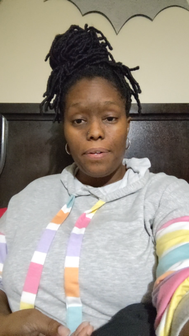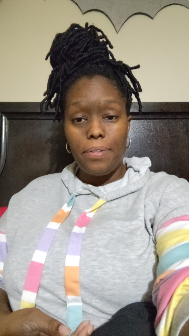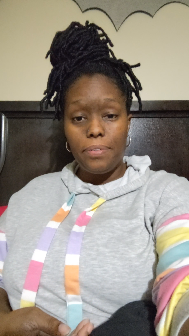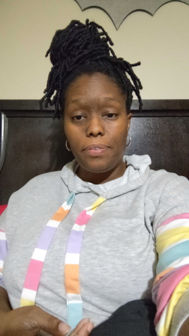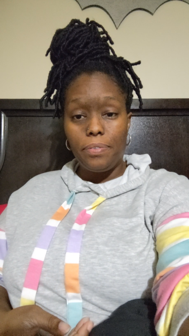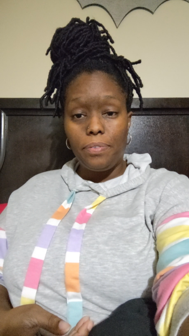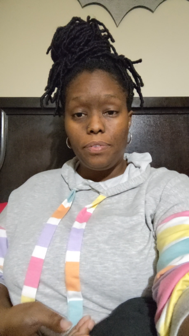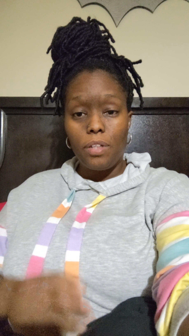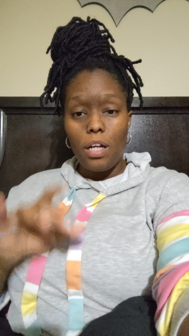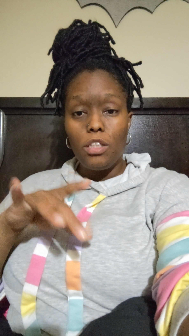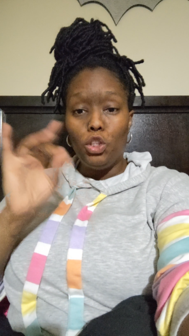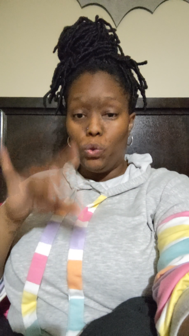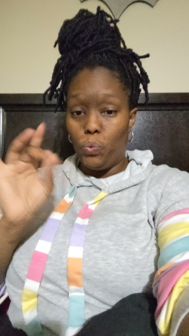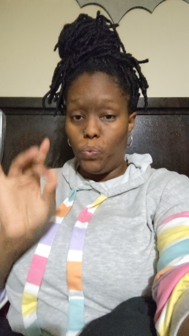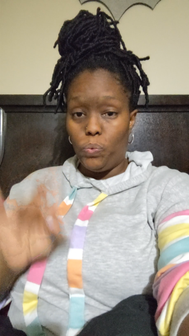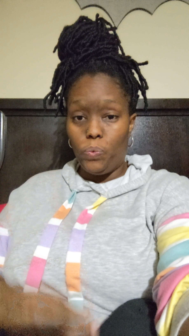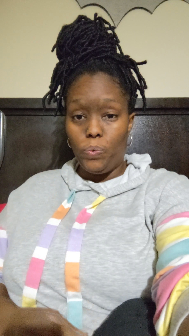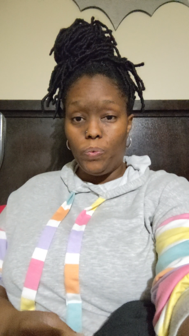choose